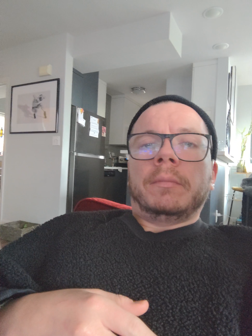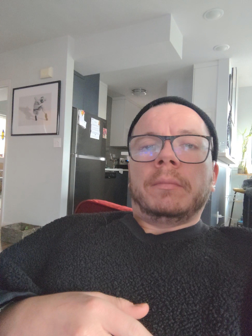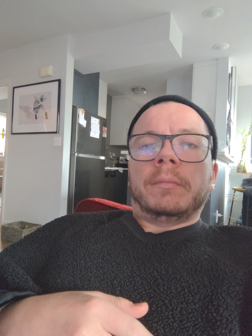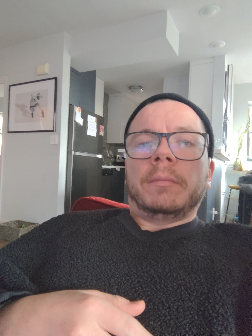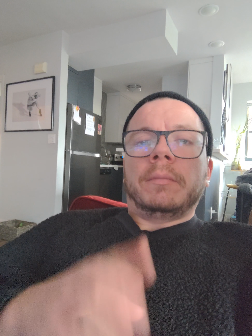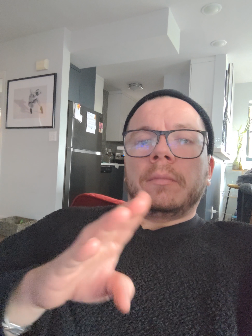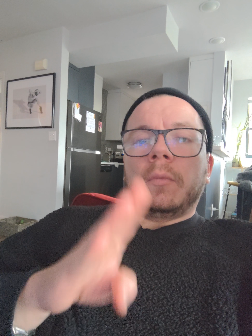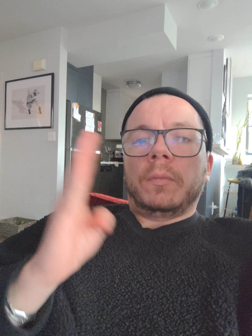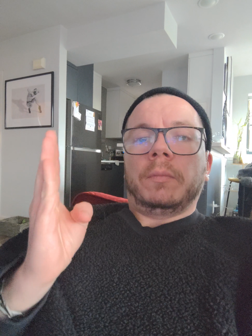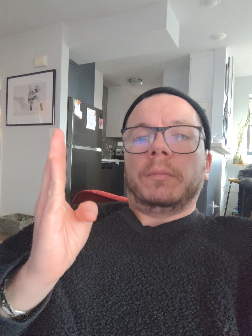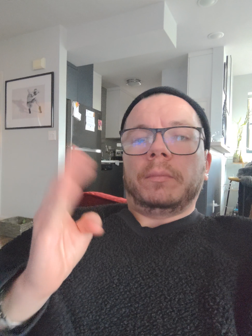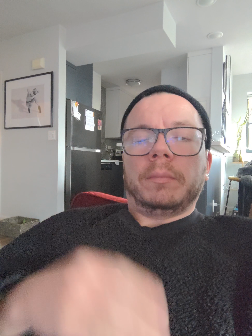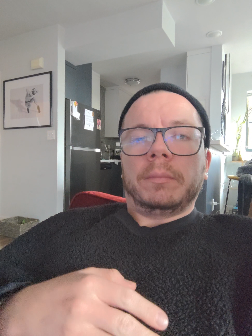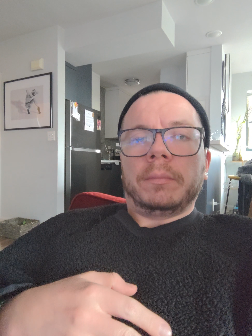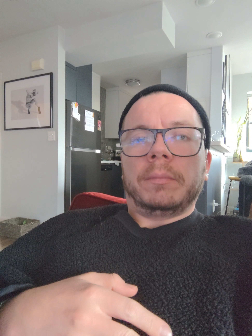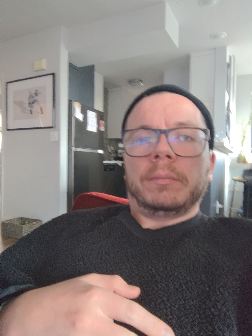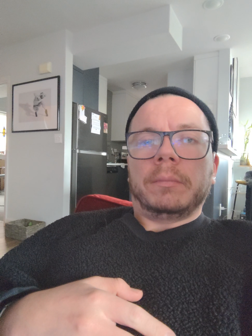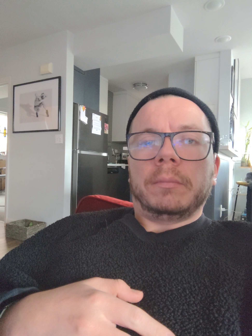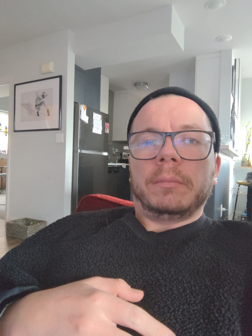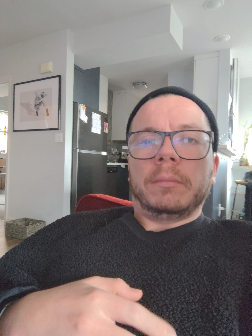open